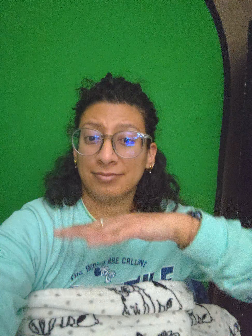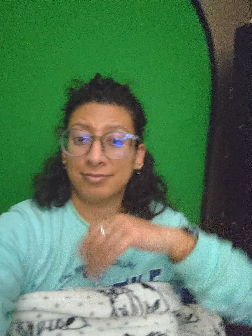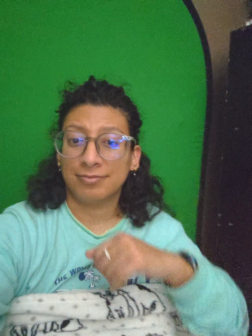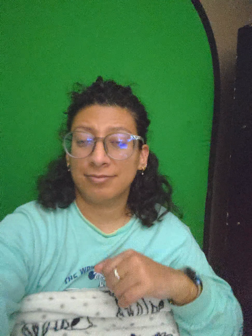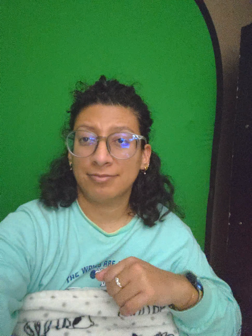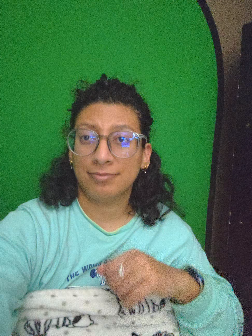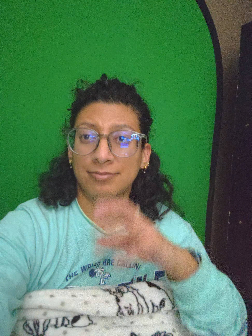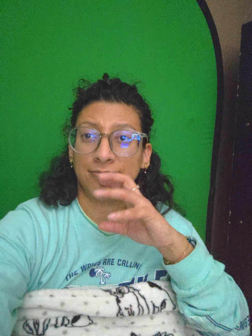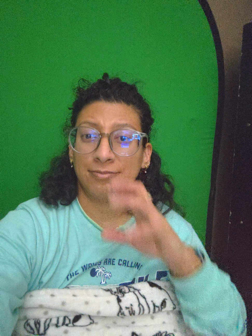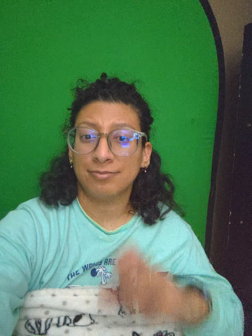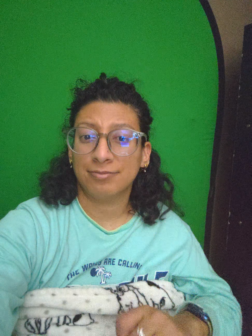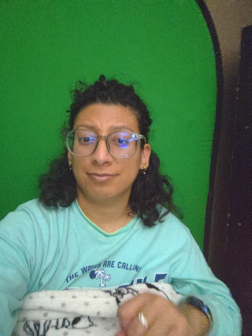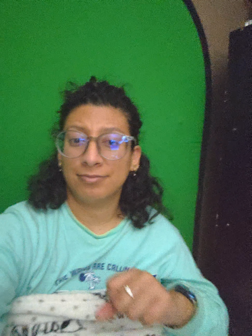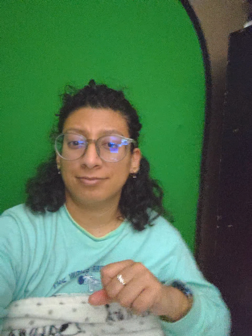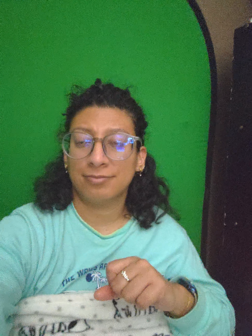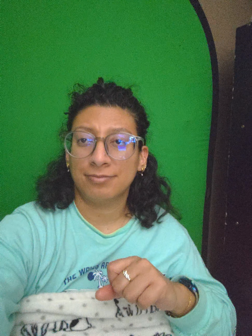old